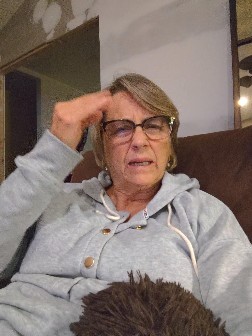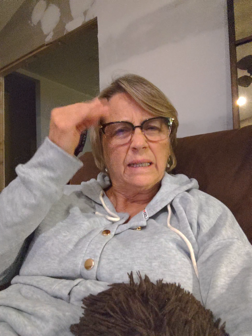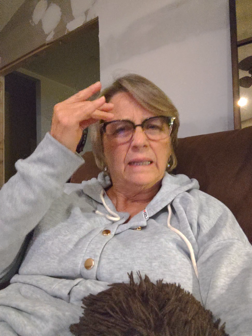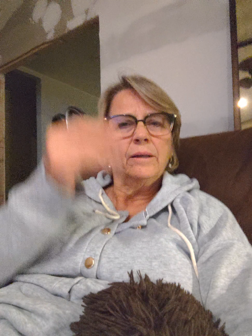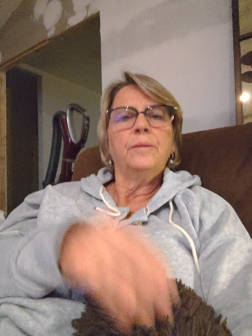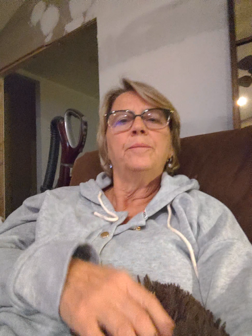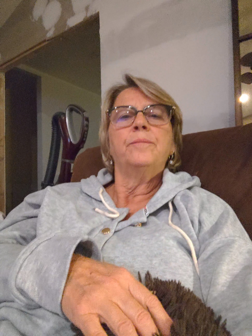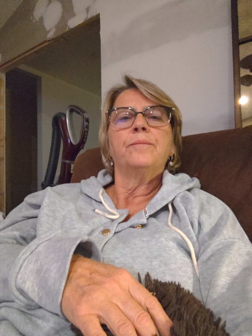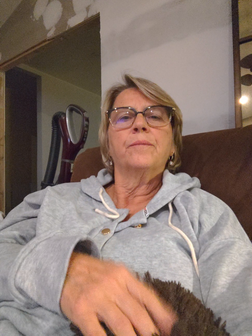think